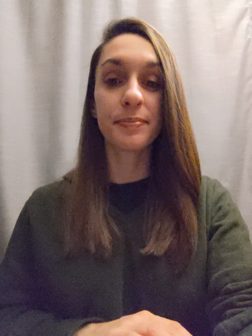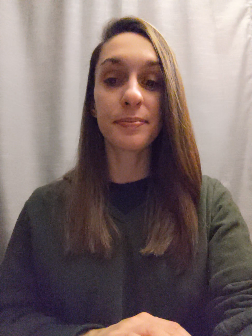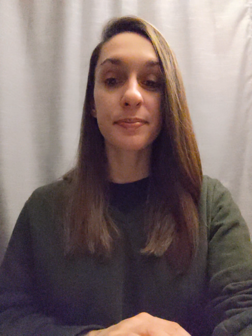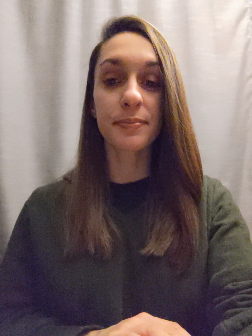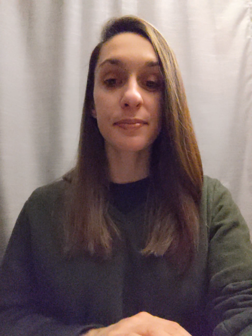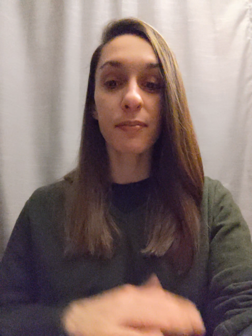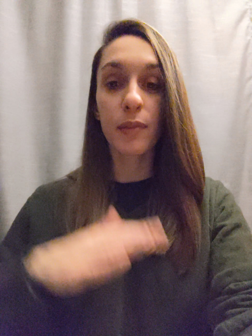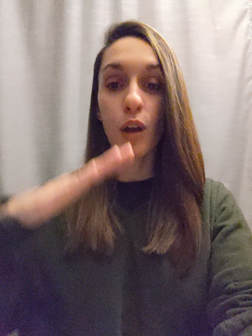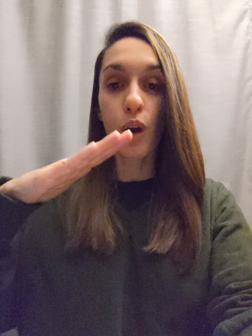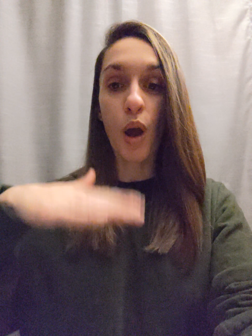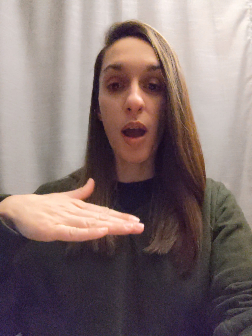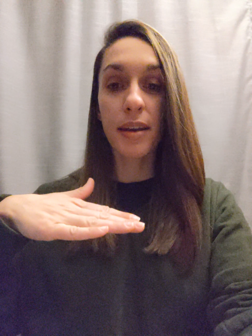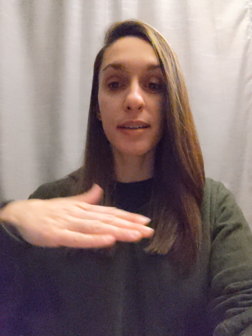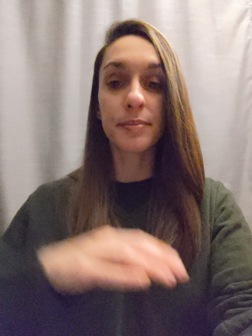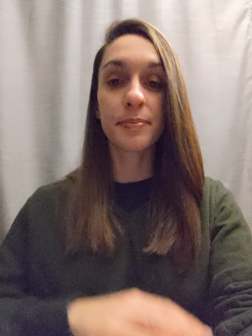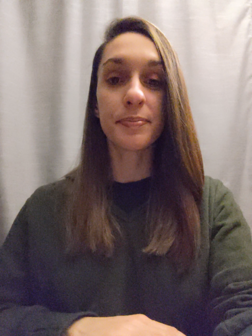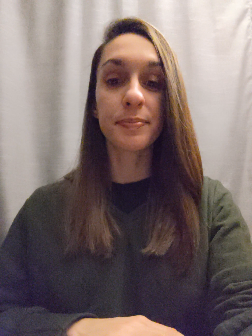on